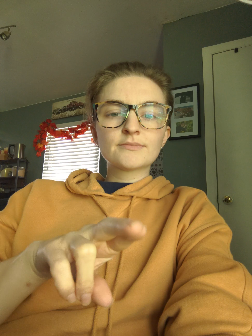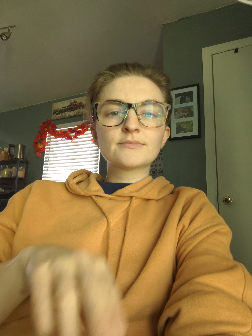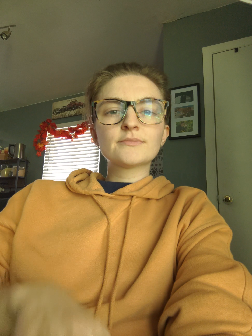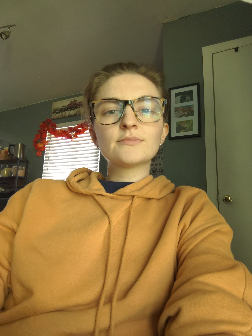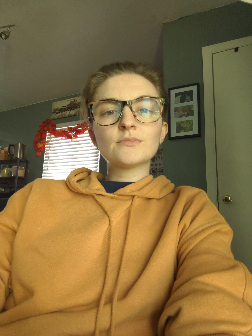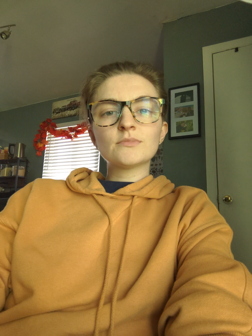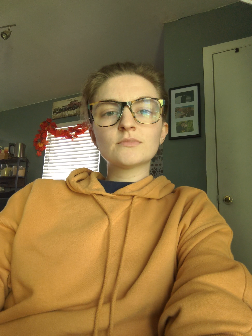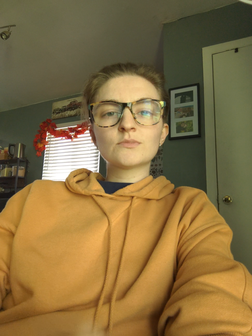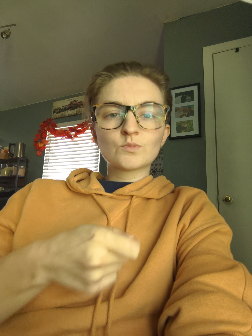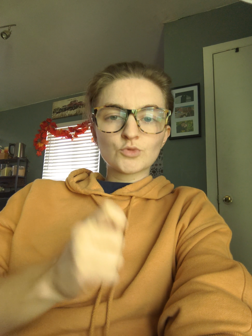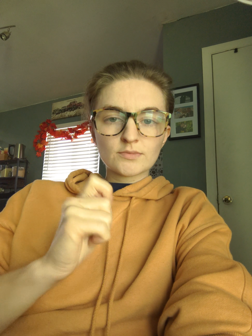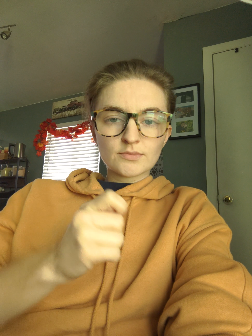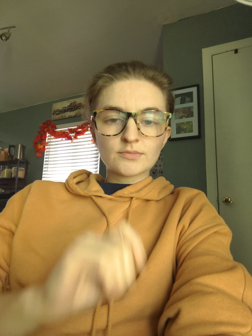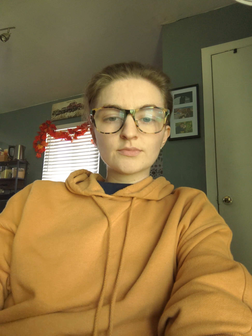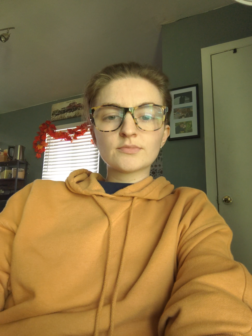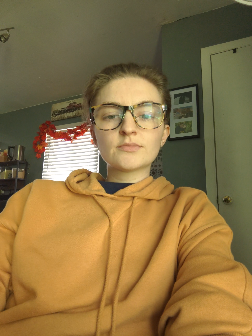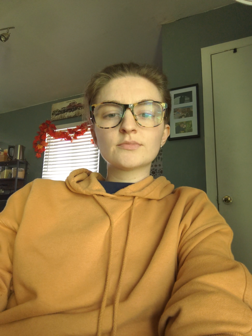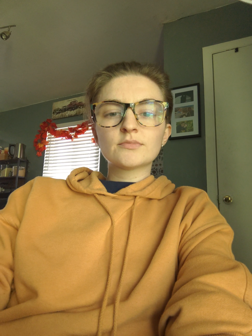shovel